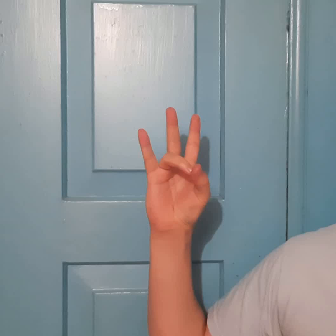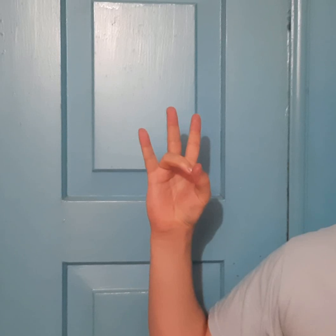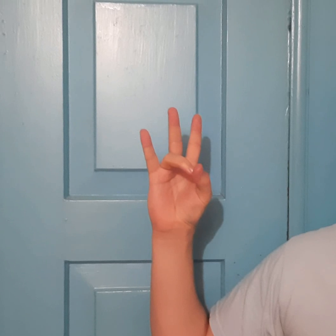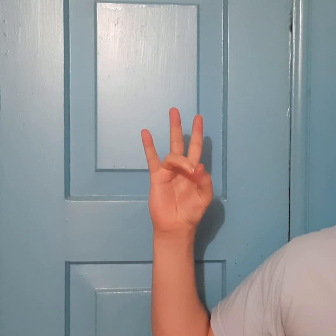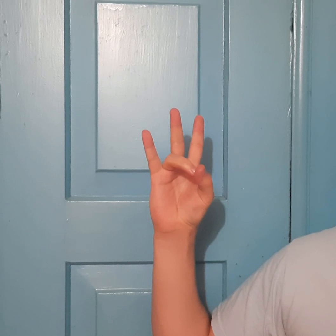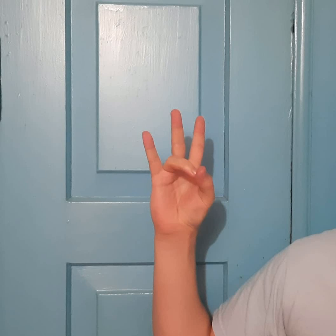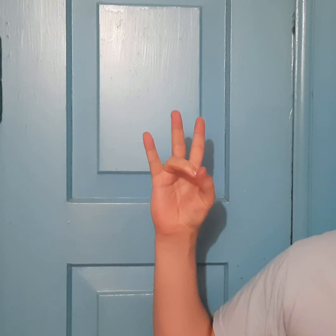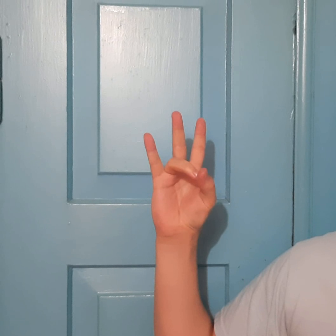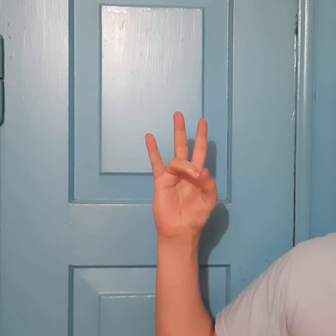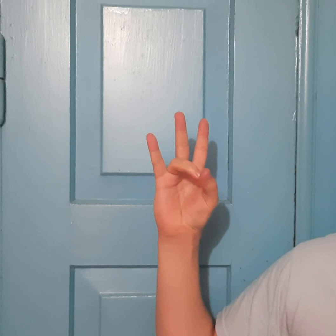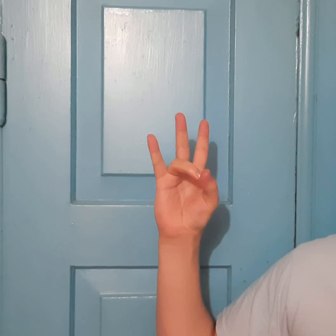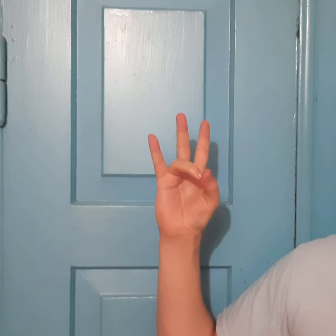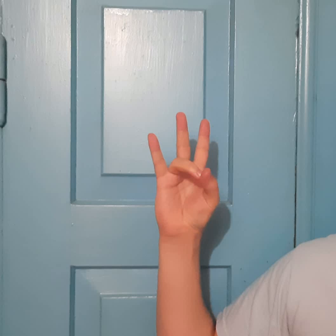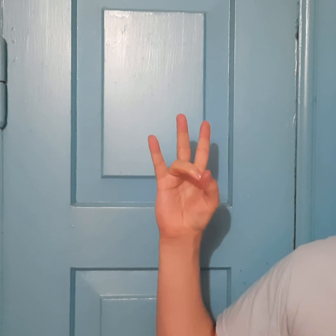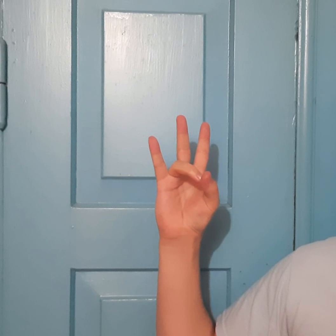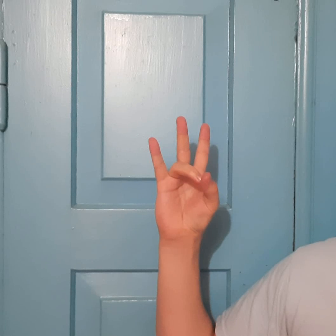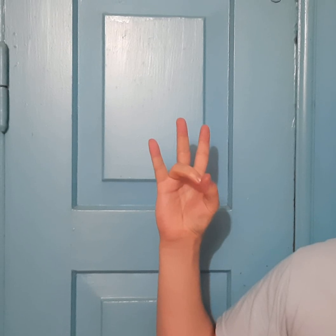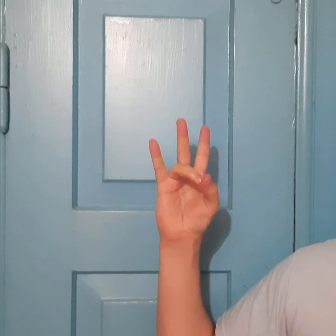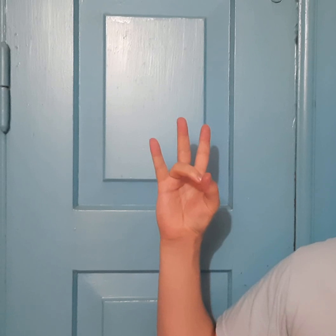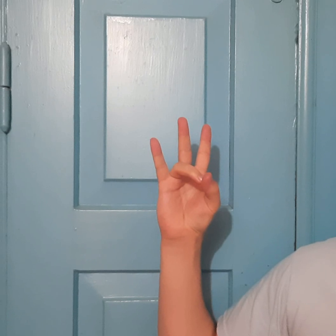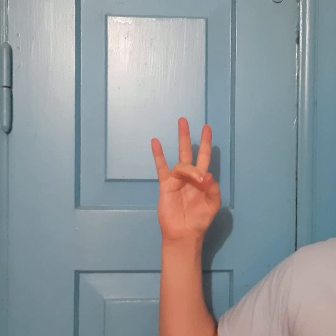Н